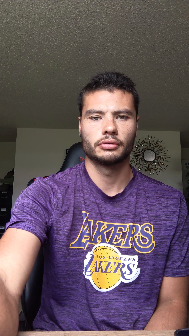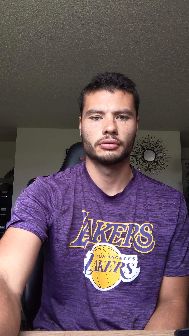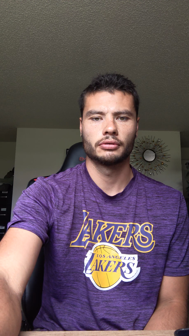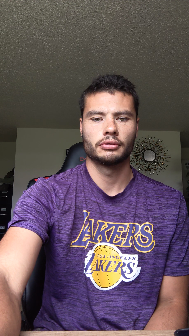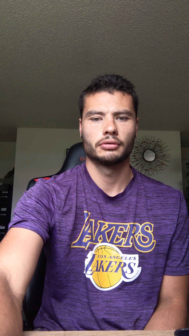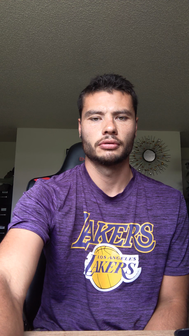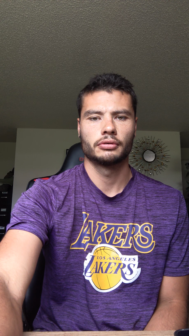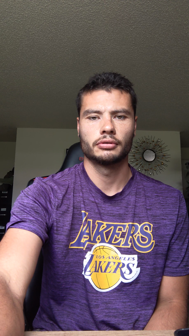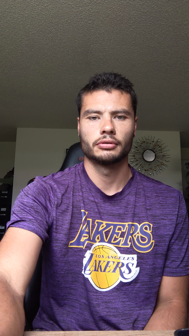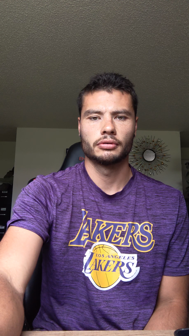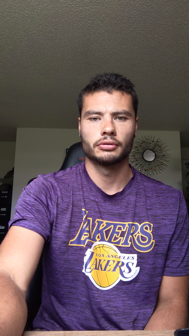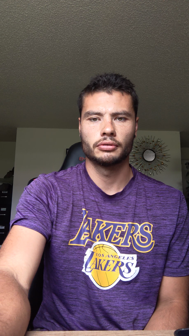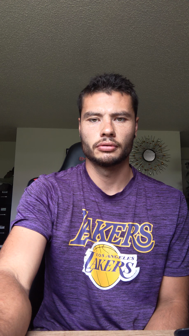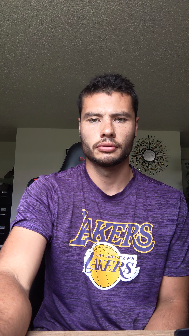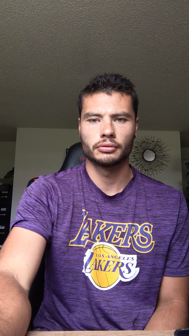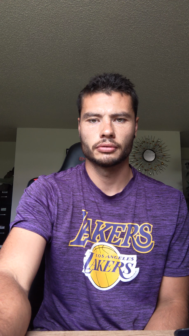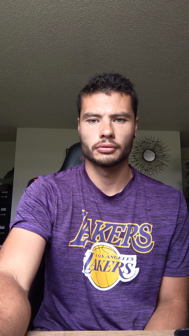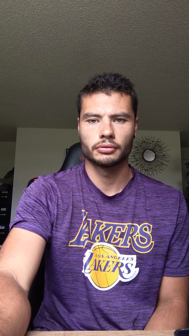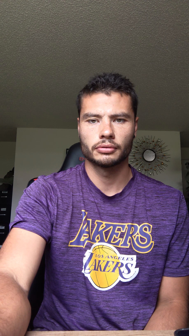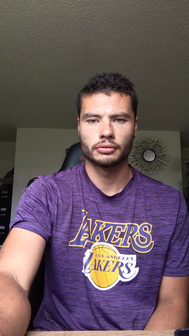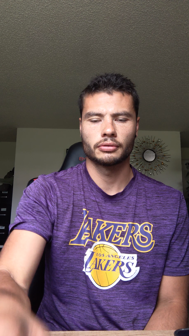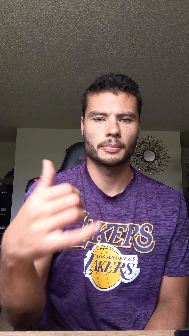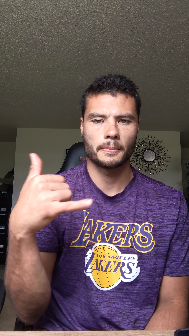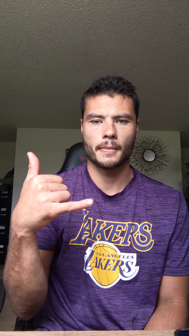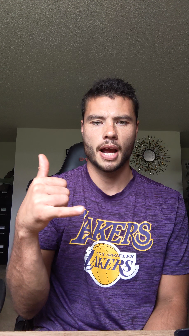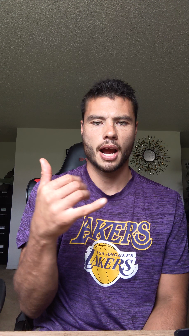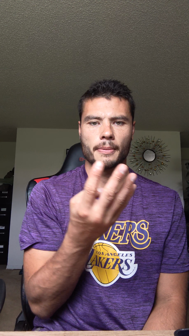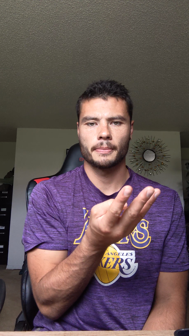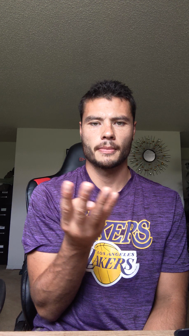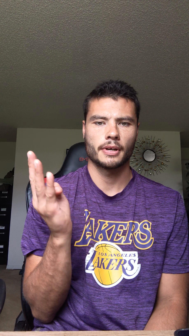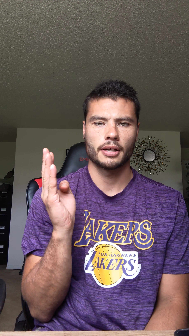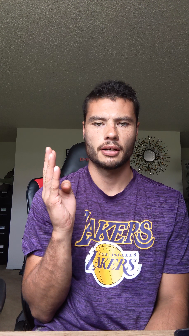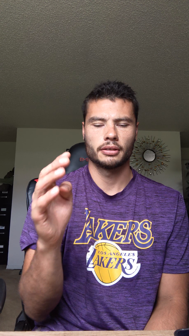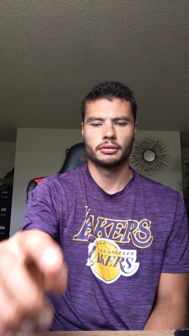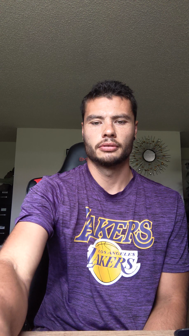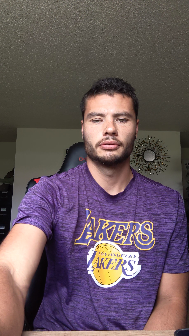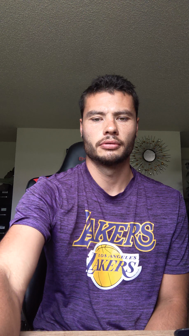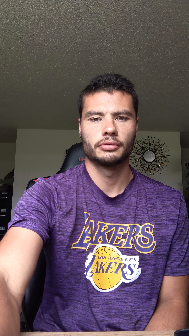playpen